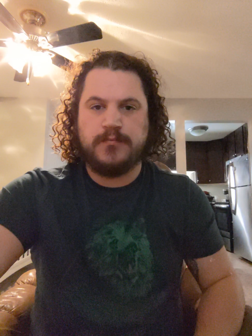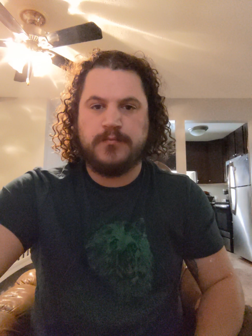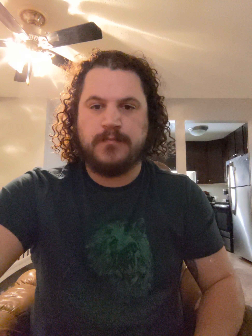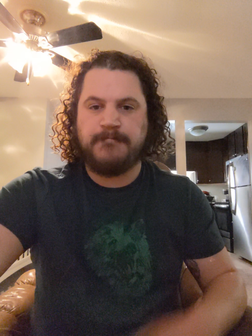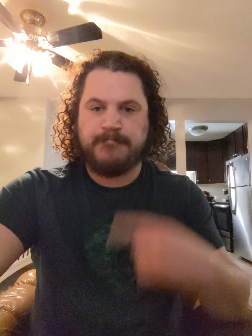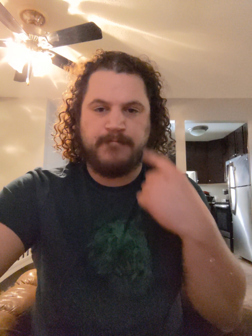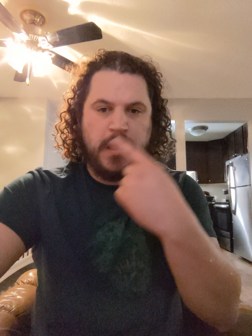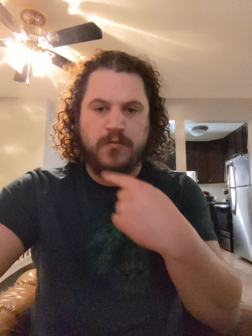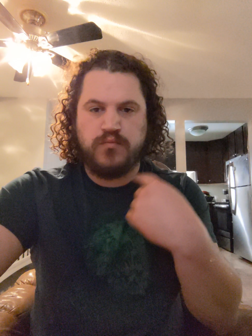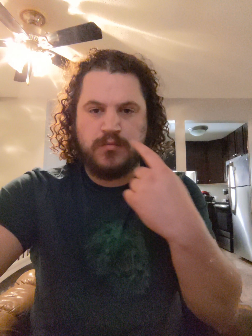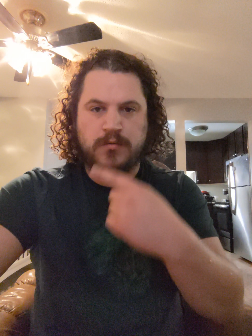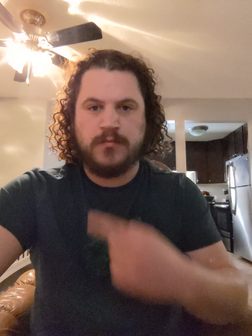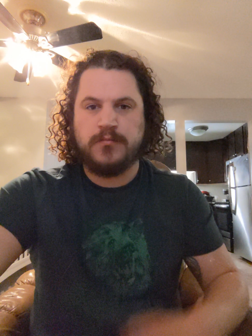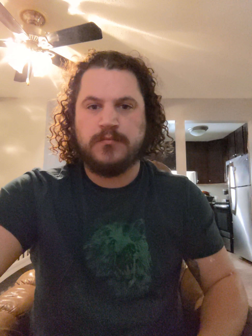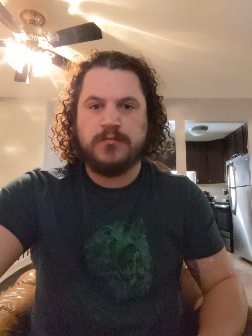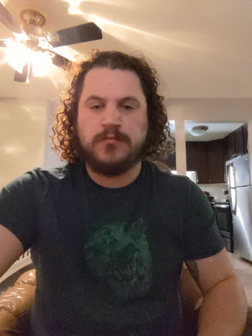mouth